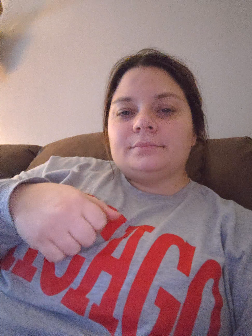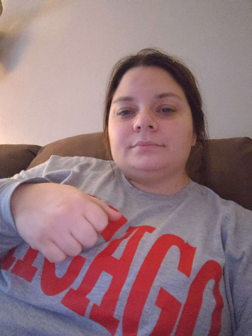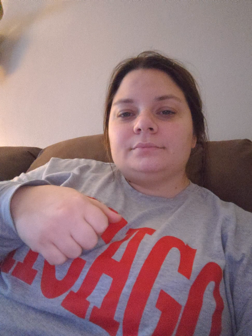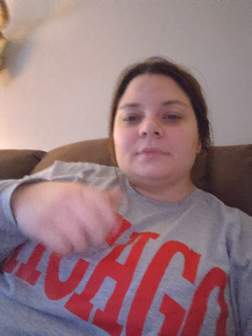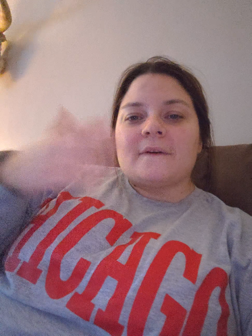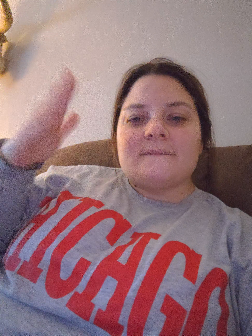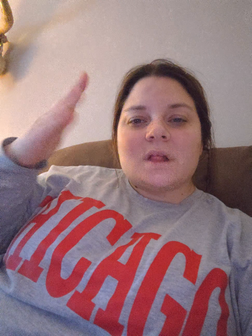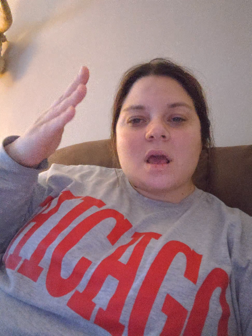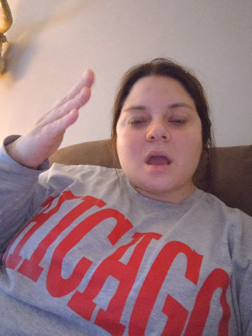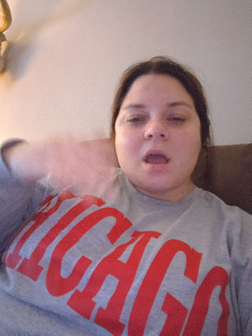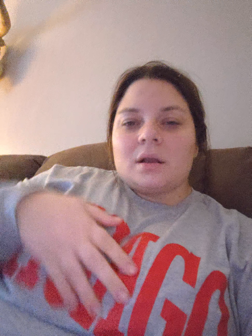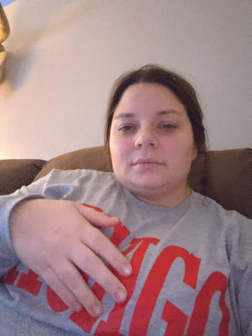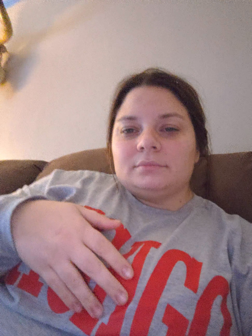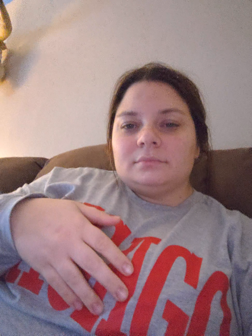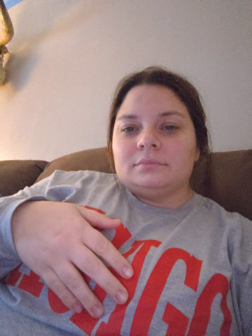flag